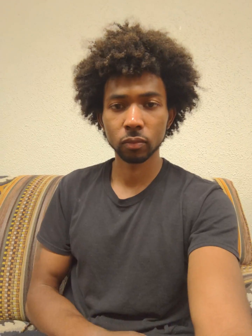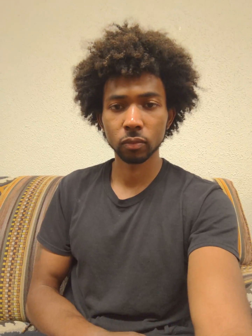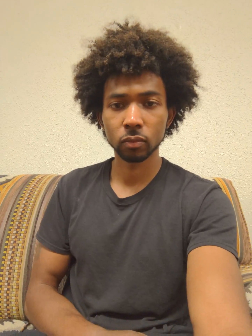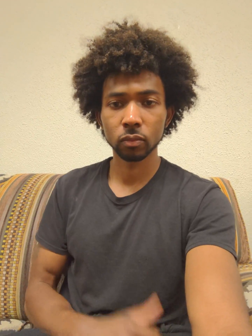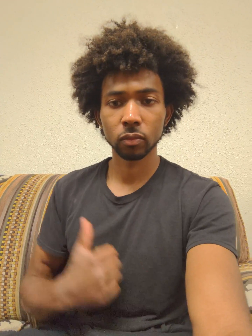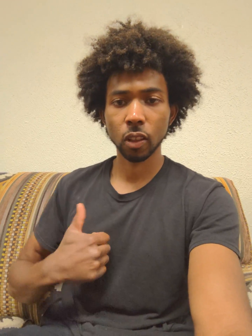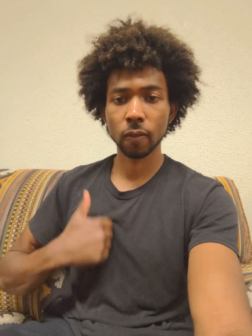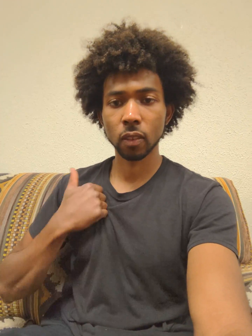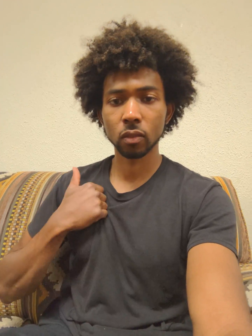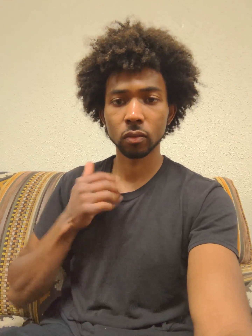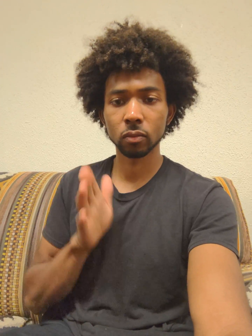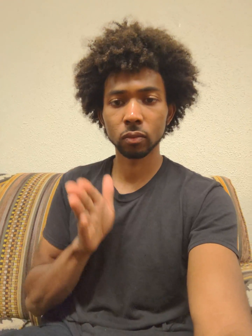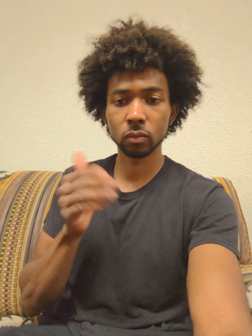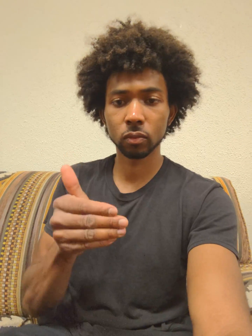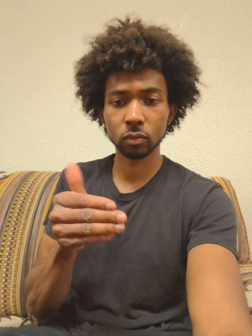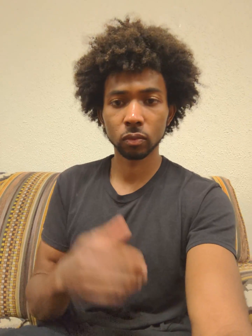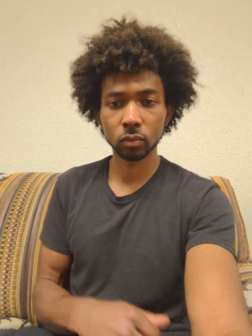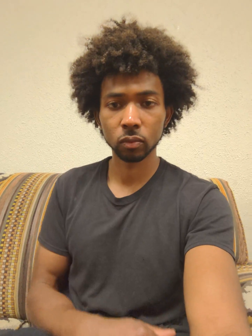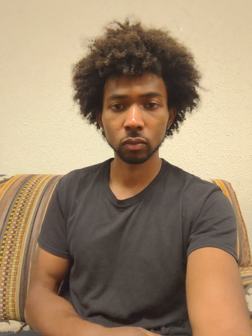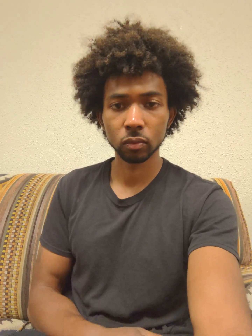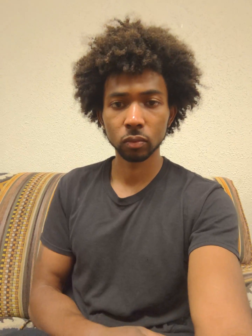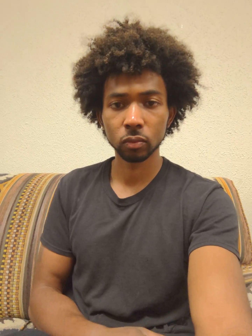living room